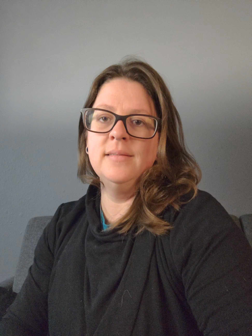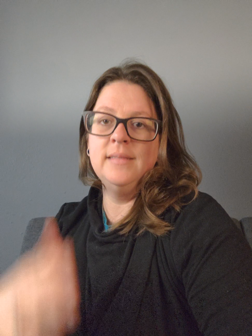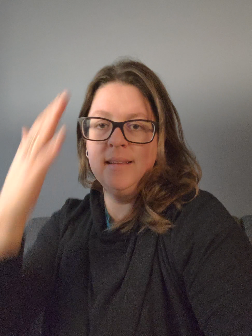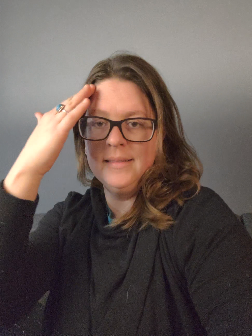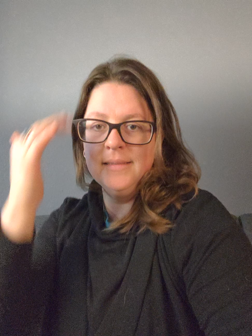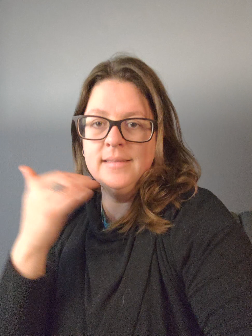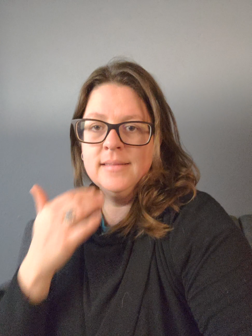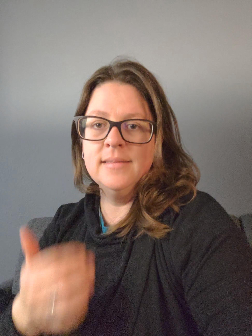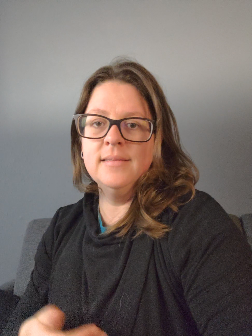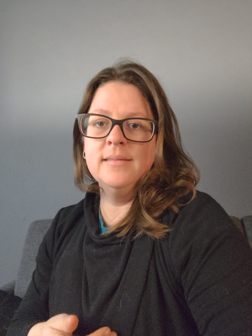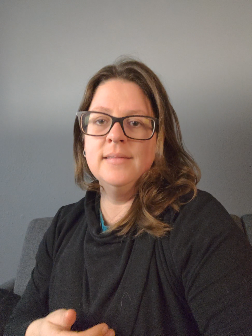head